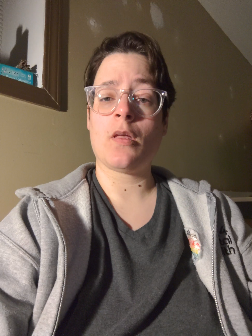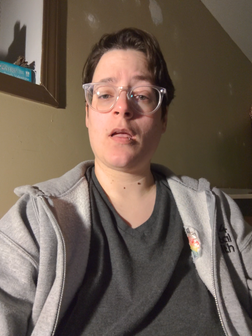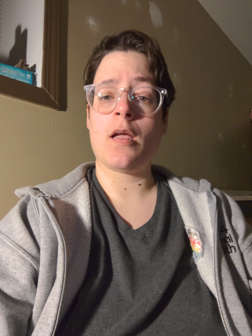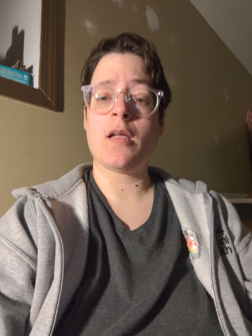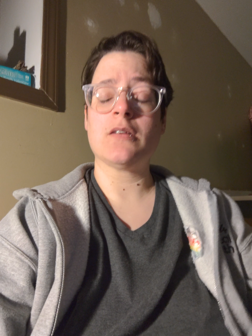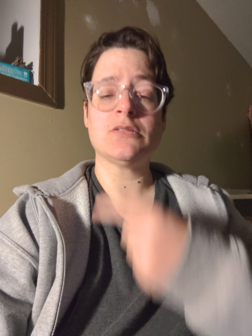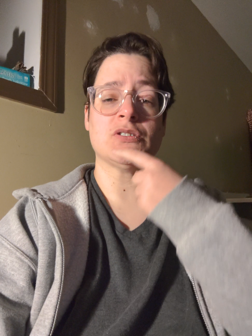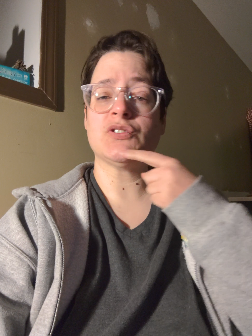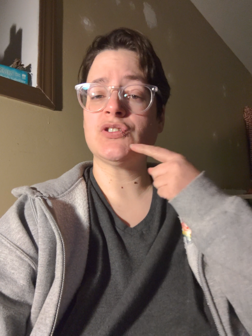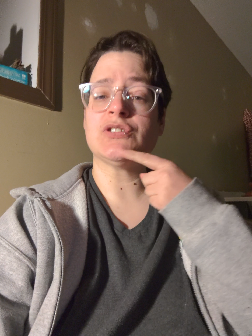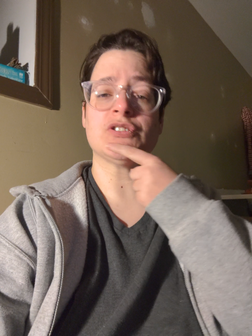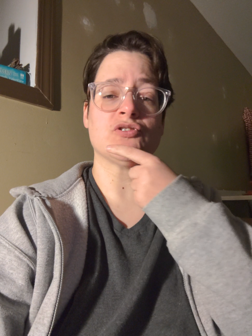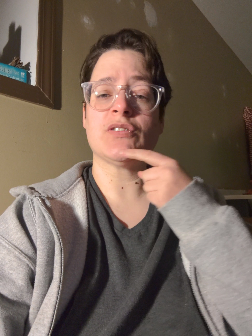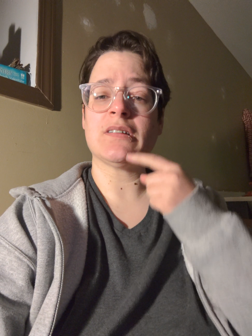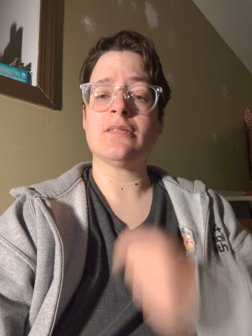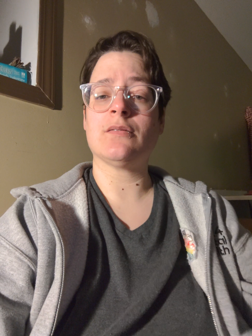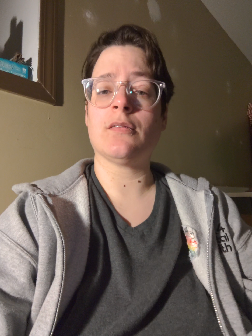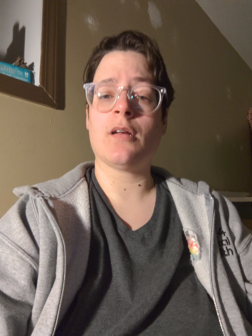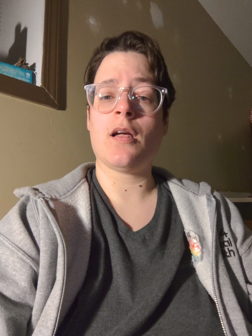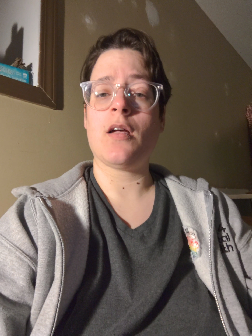chin